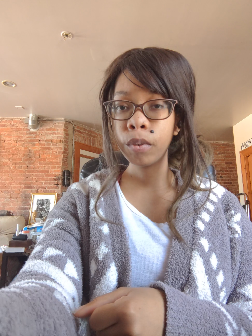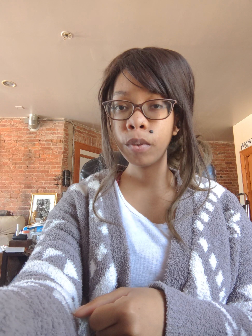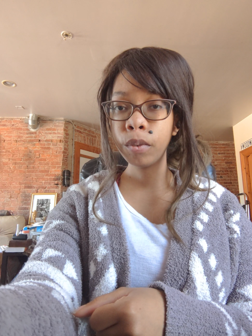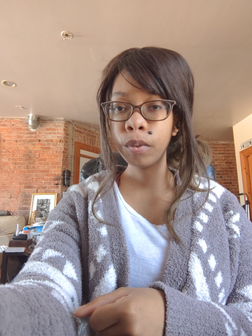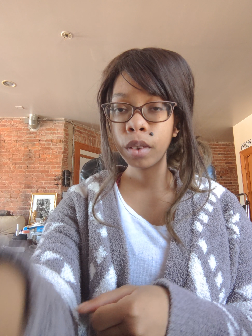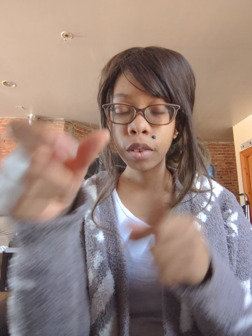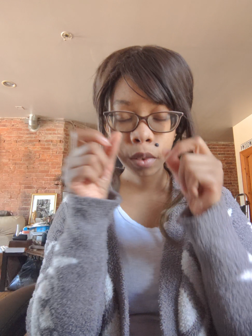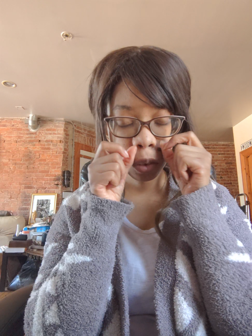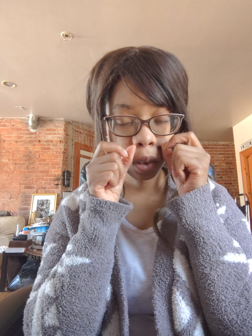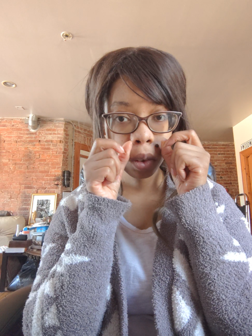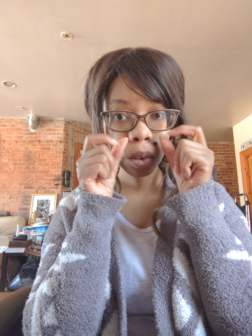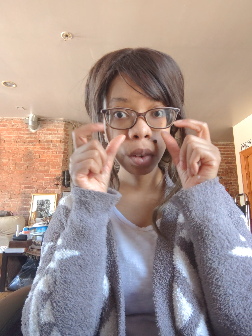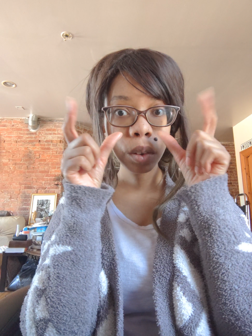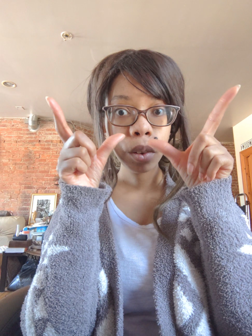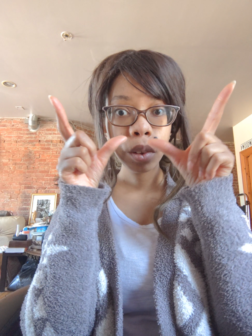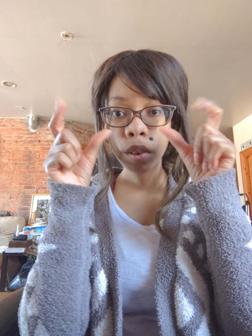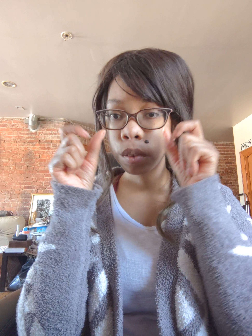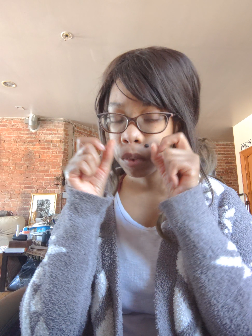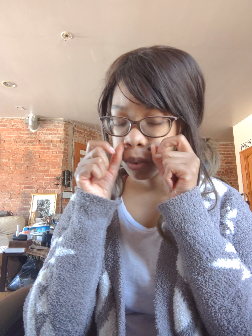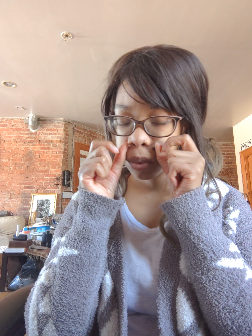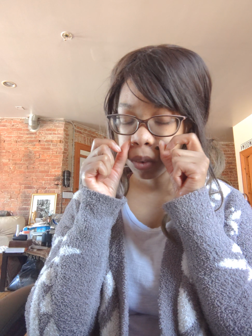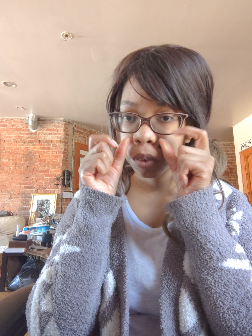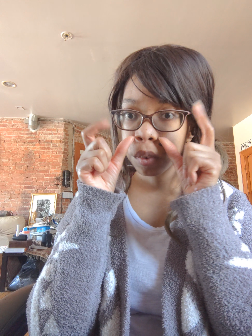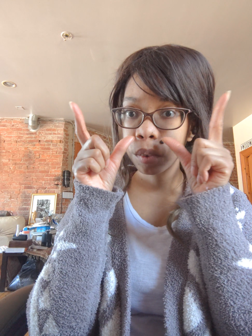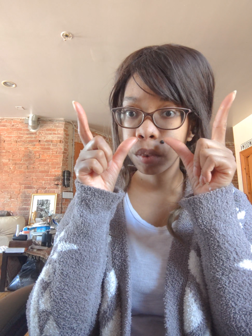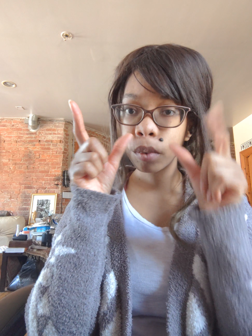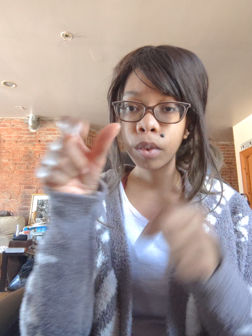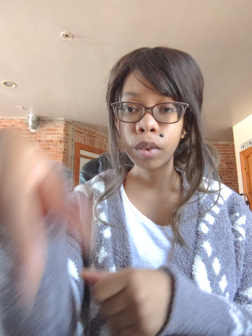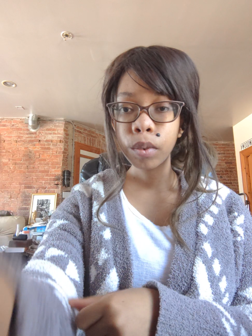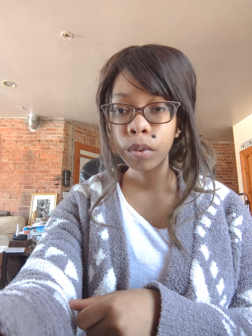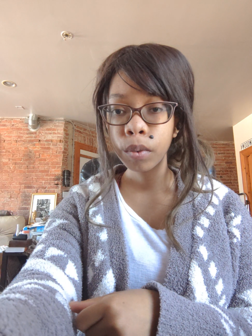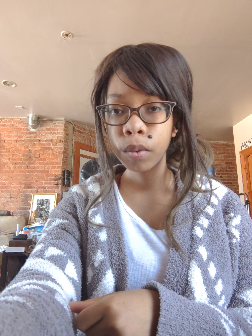wake